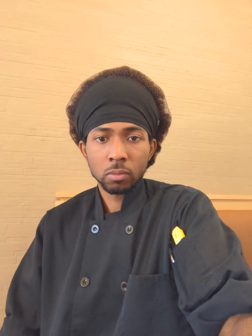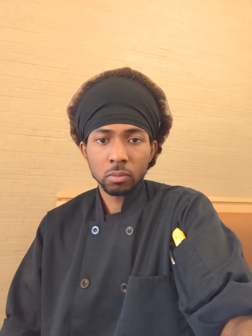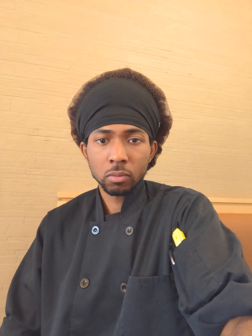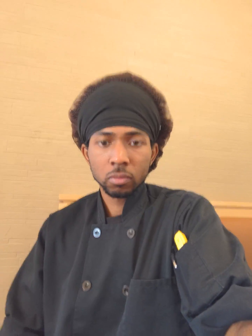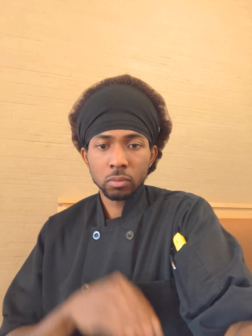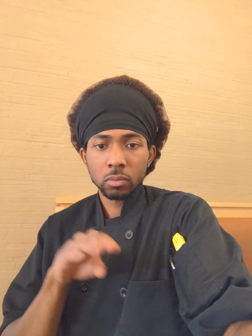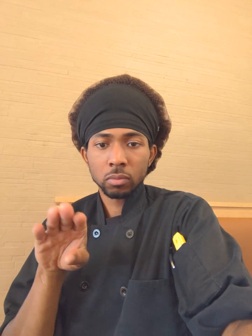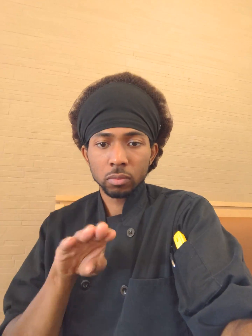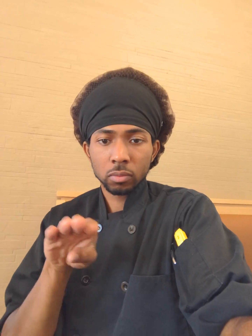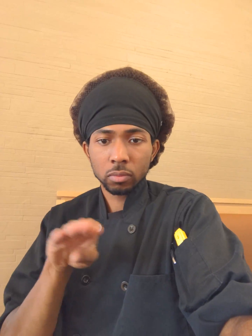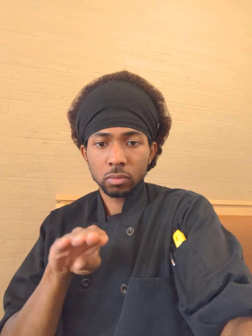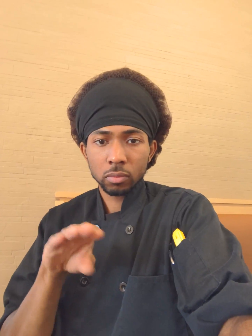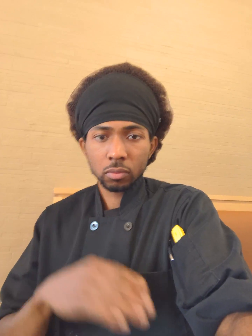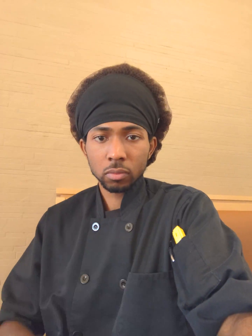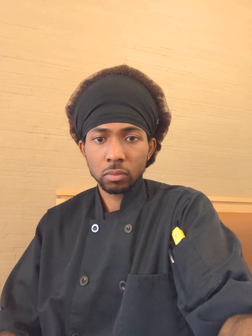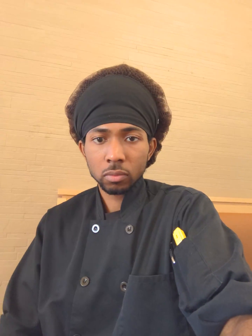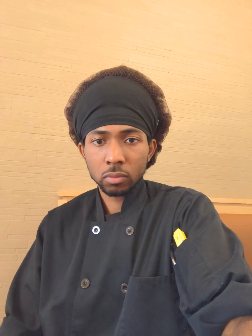boots